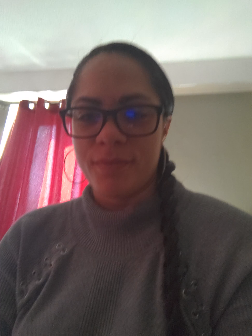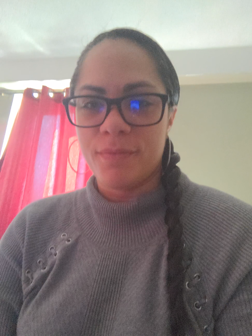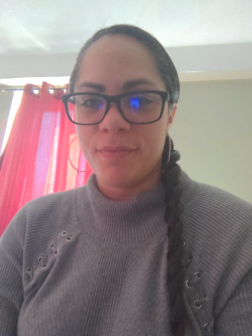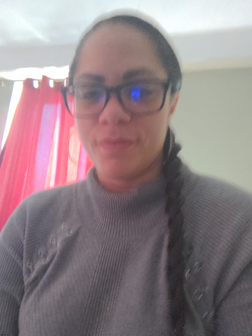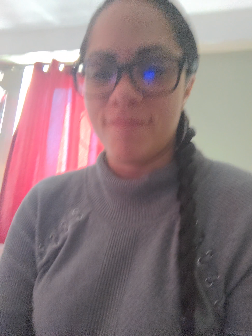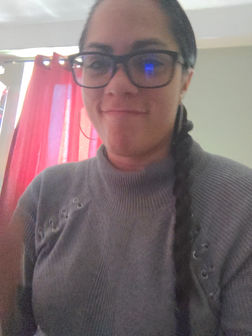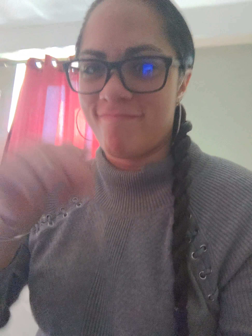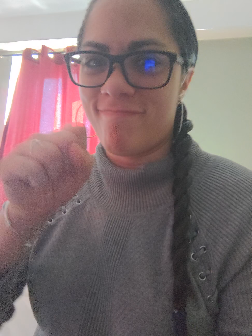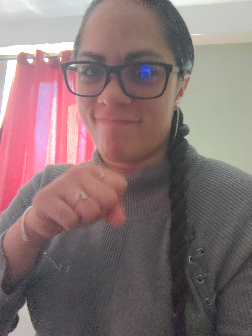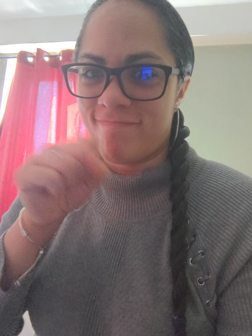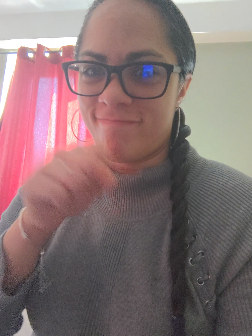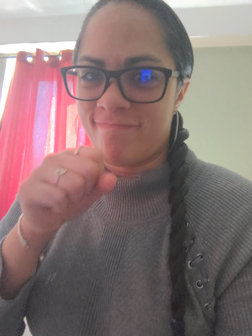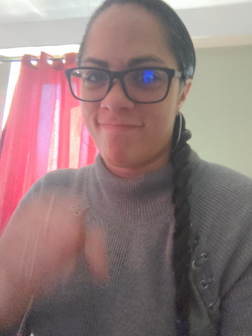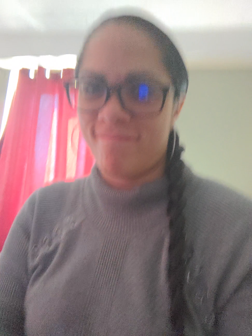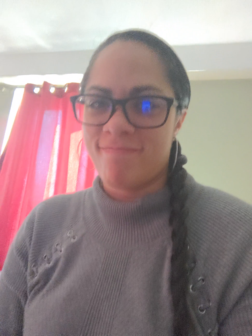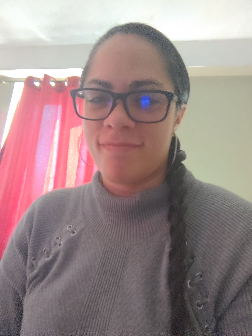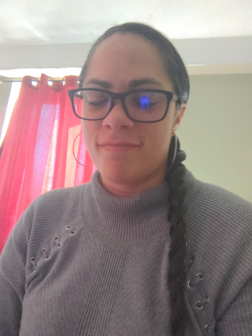yes